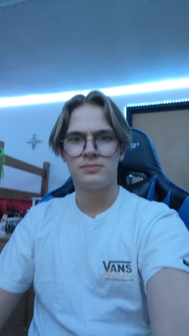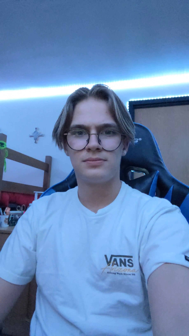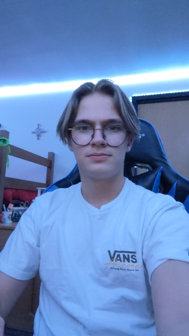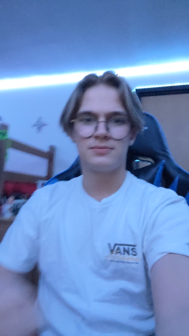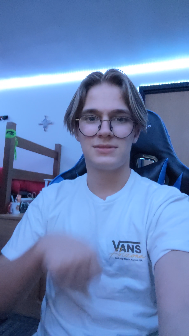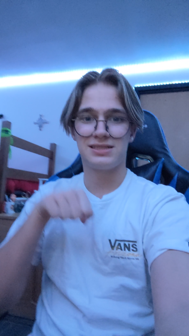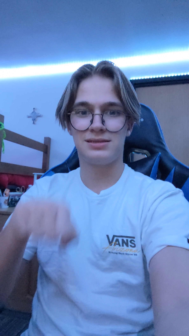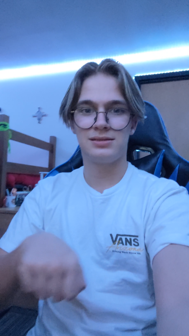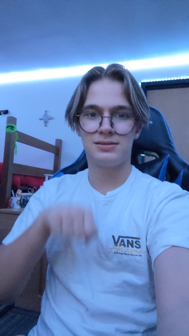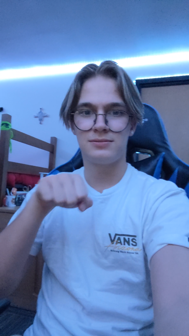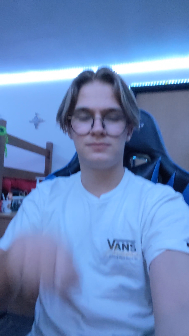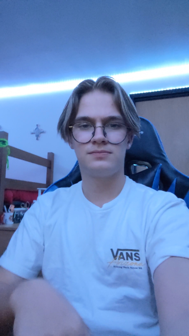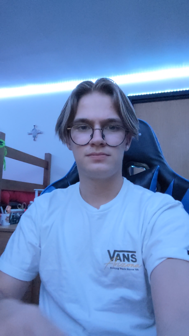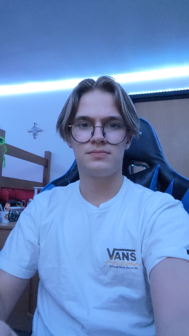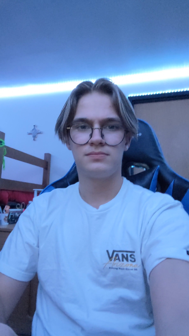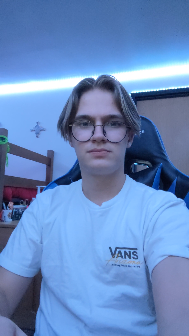bicycle